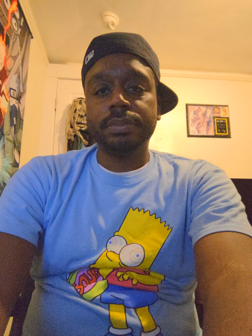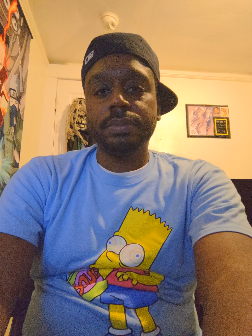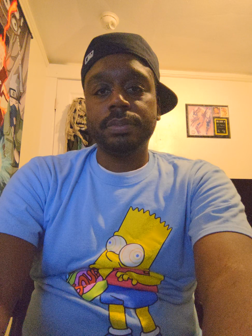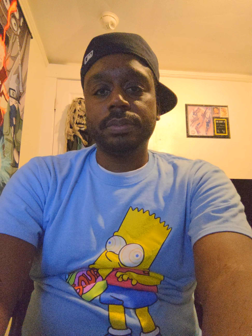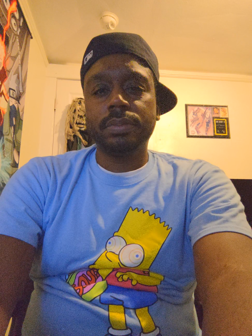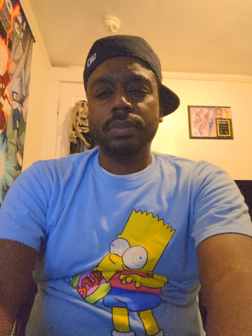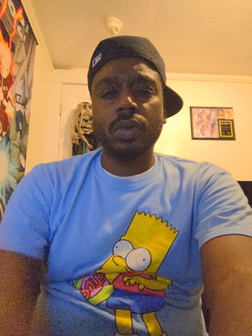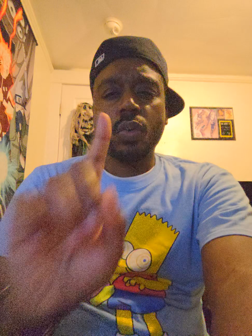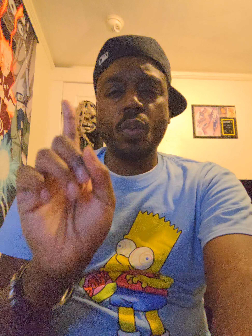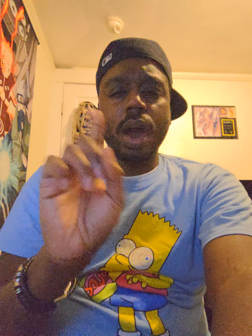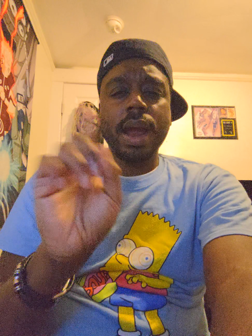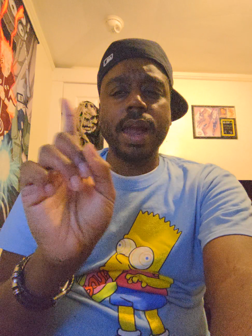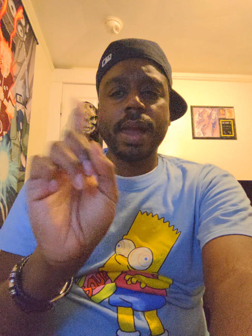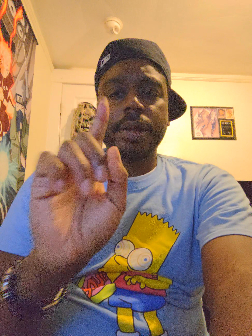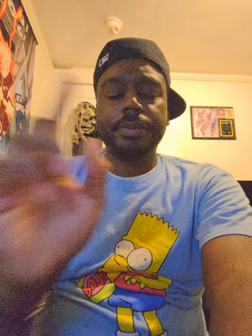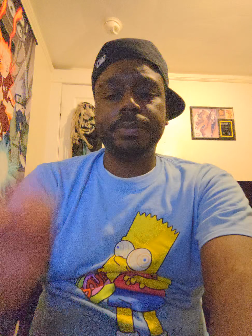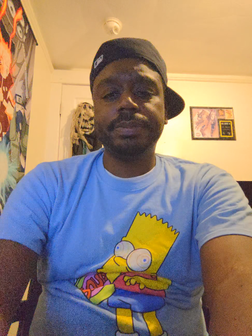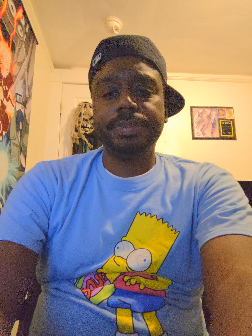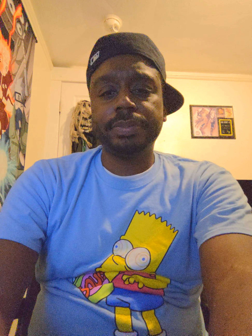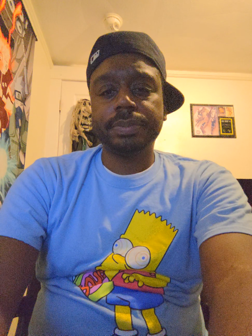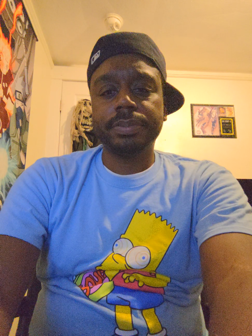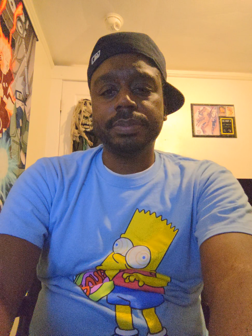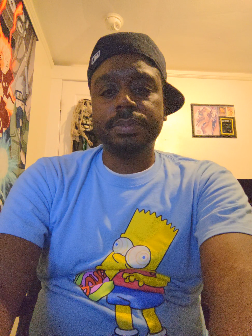where